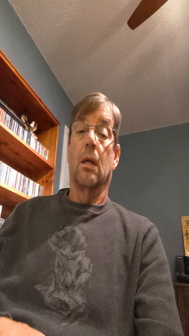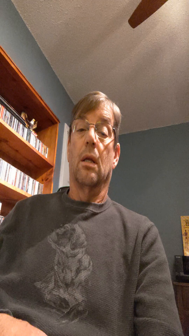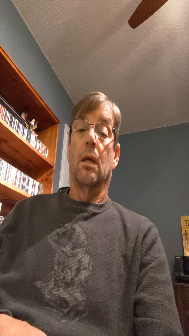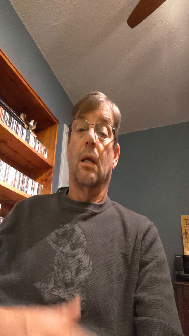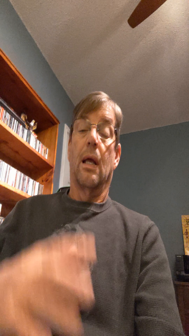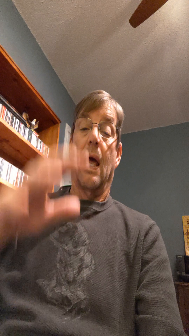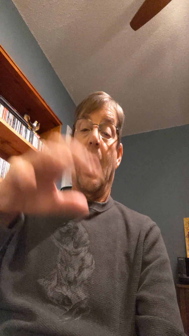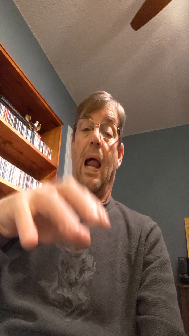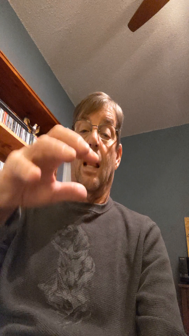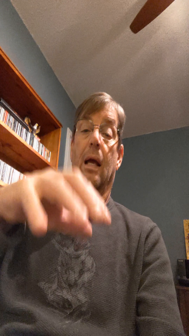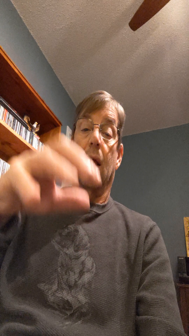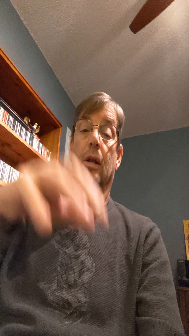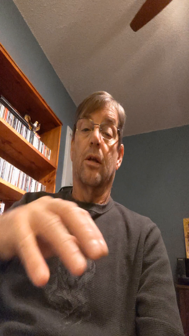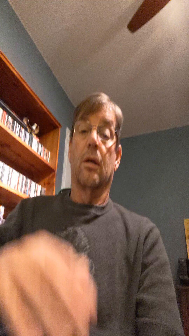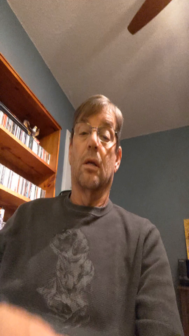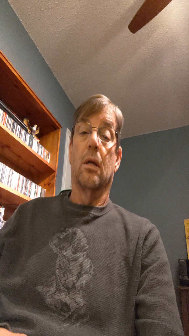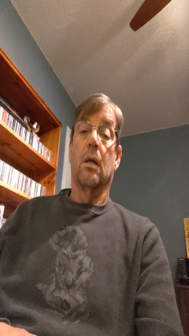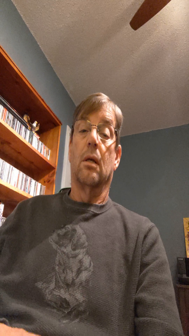alligator